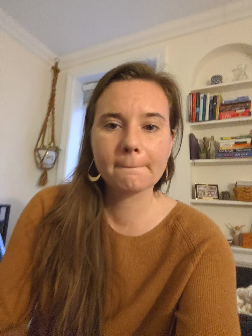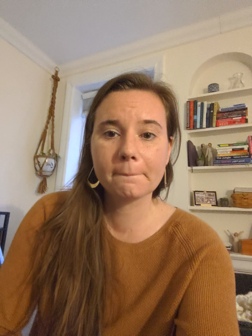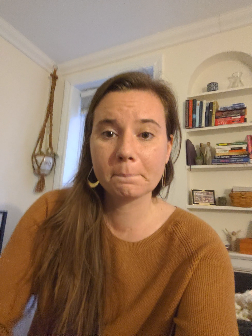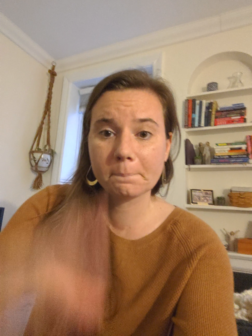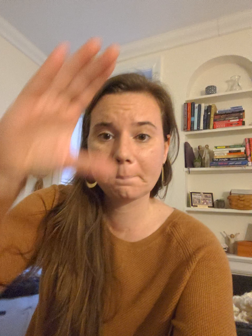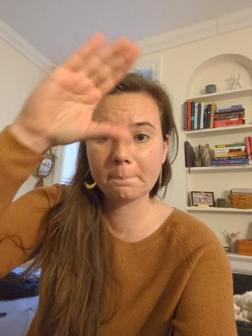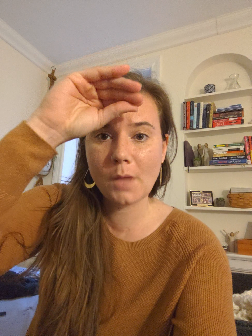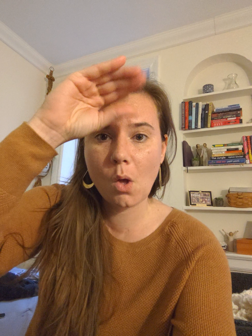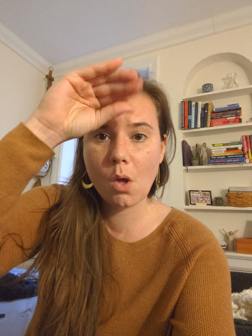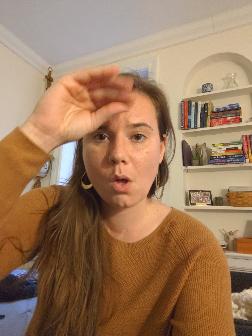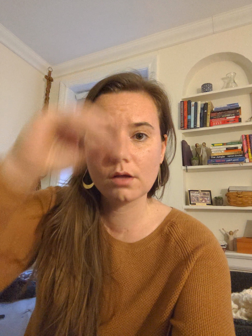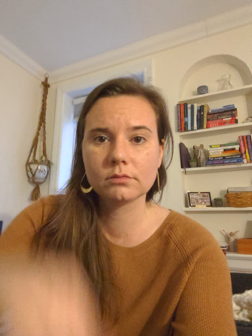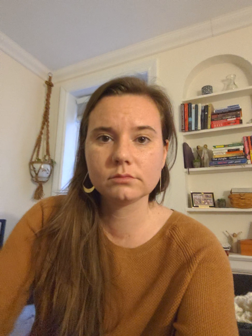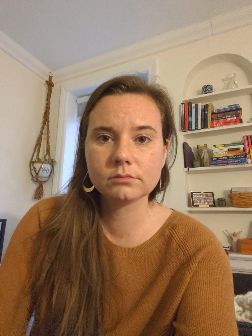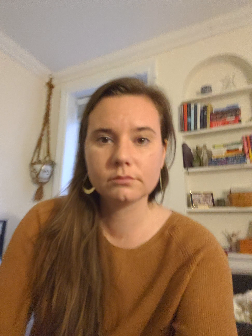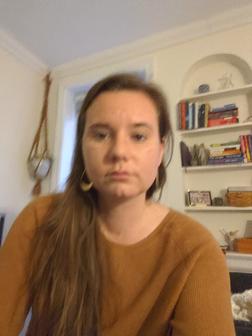boy